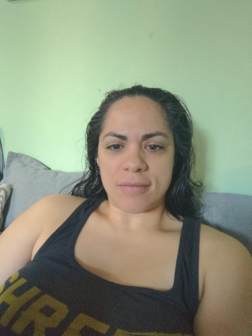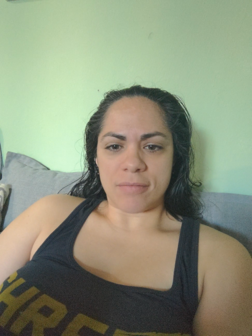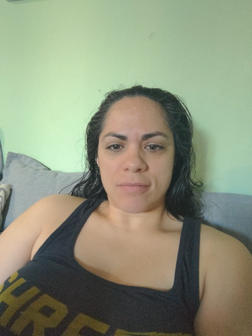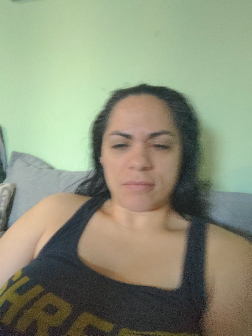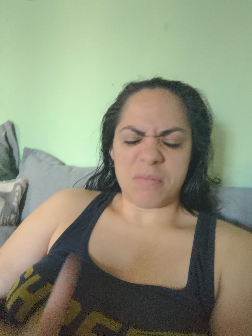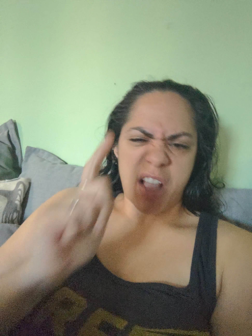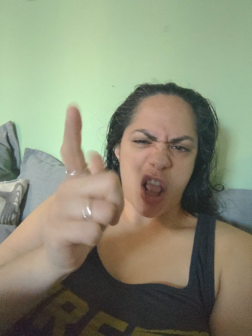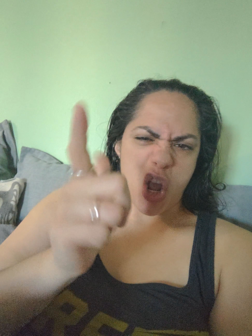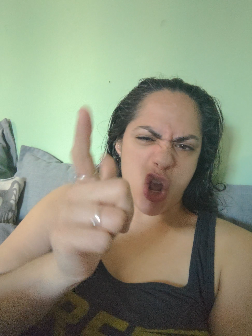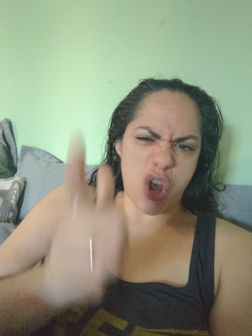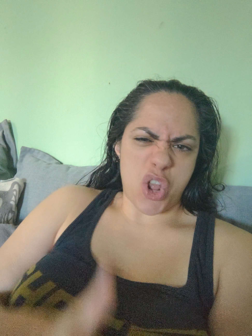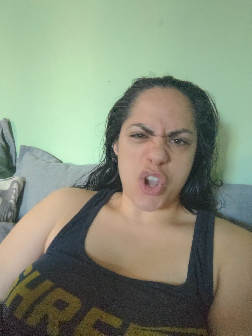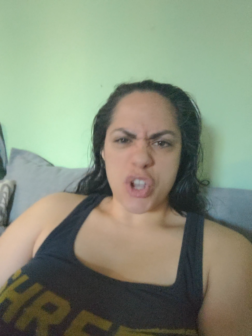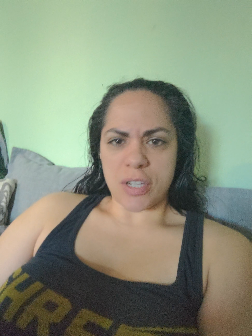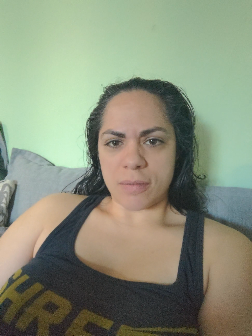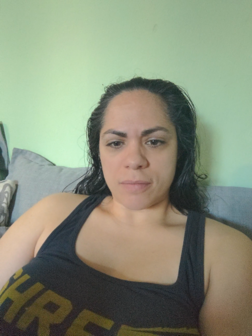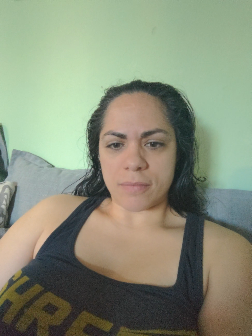later